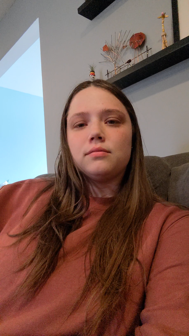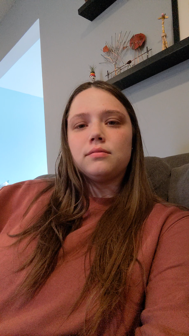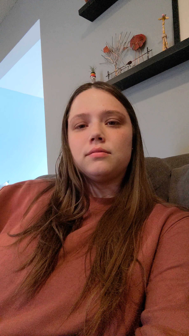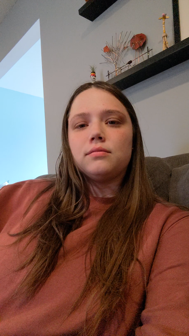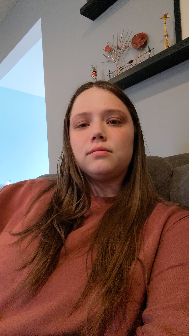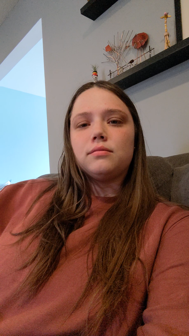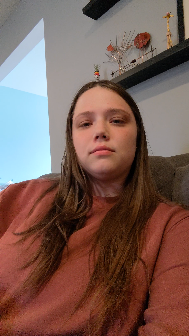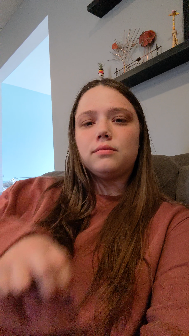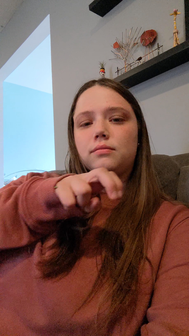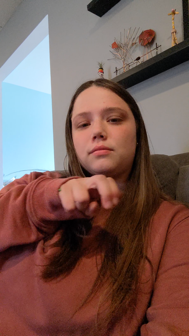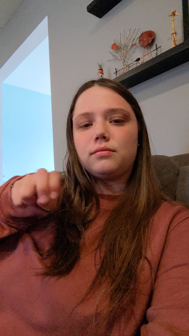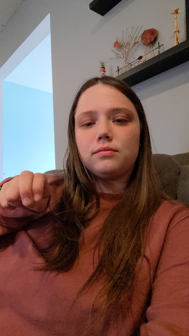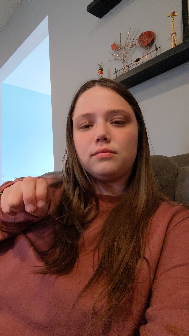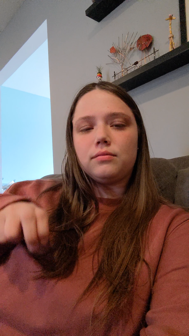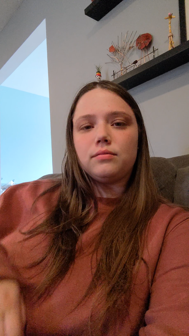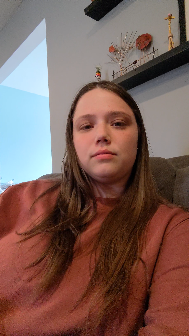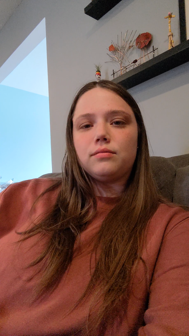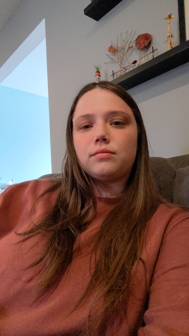bench